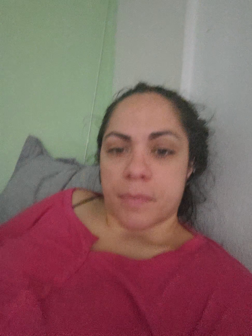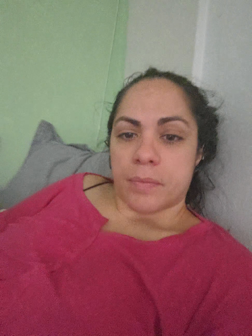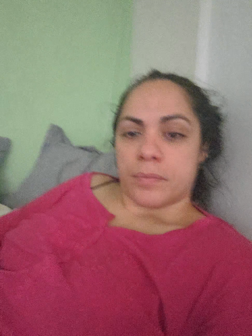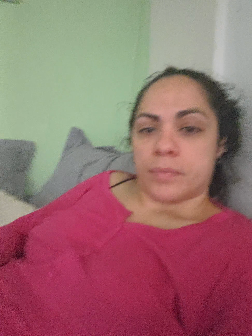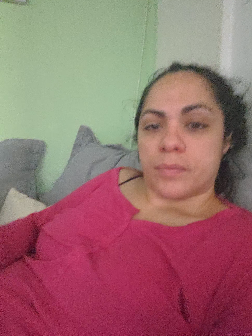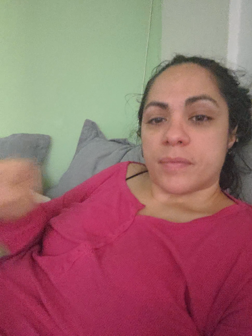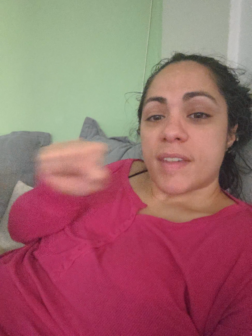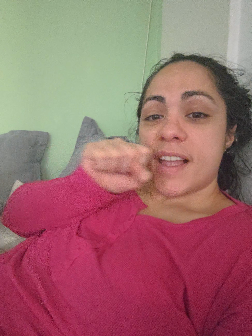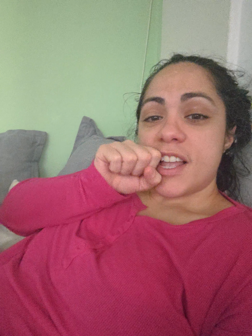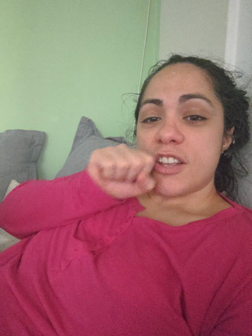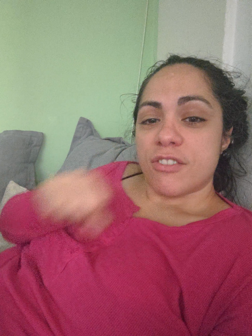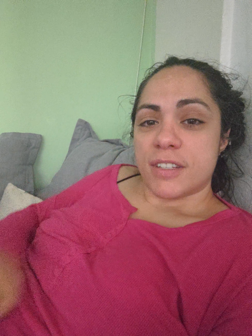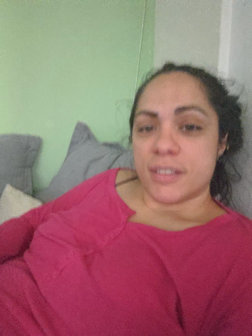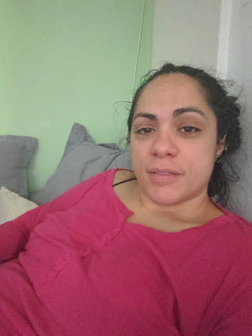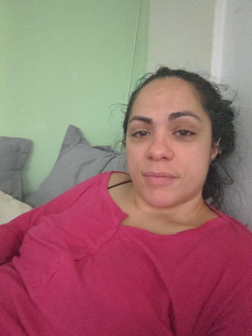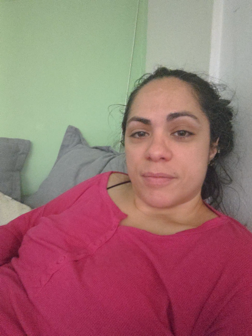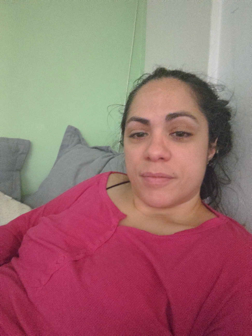carrot